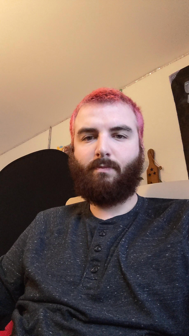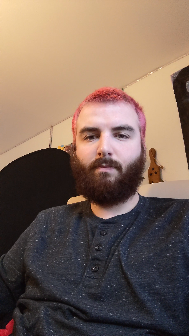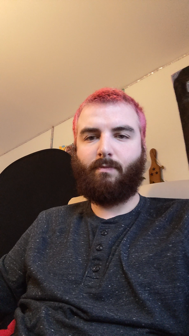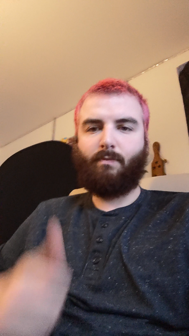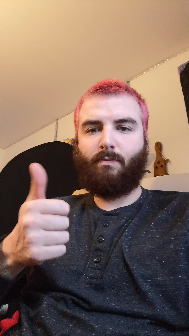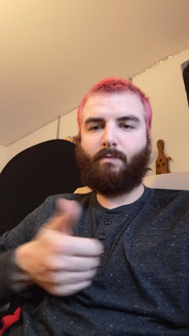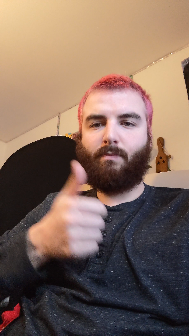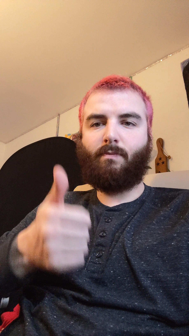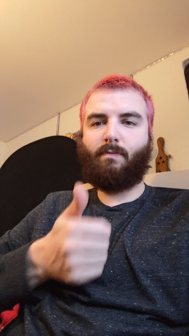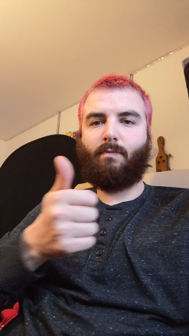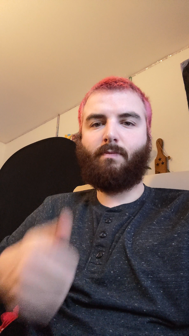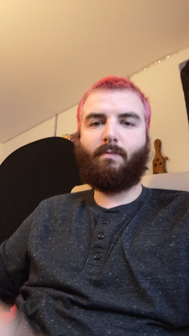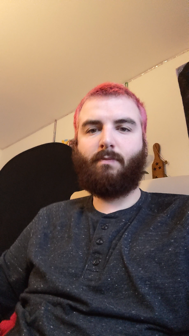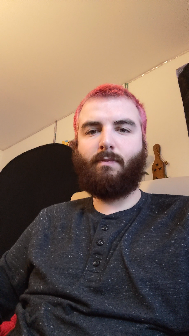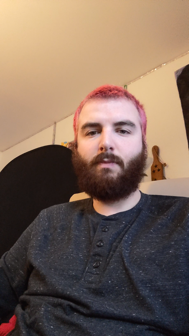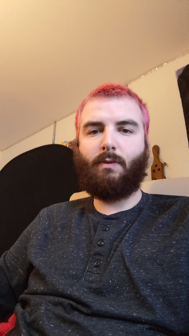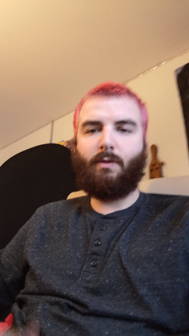chase